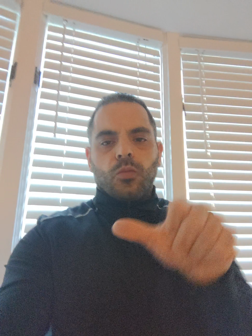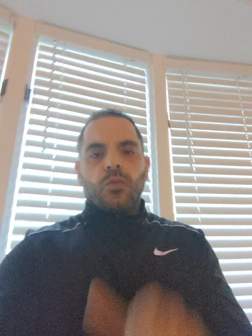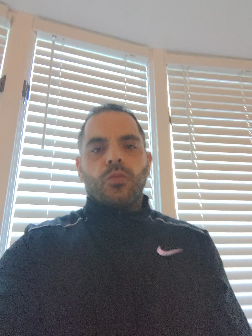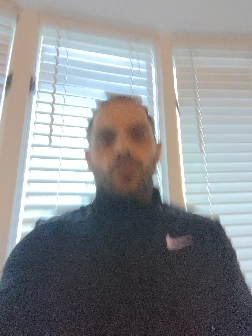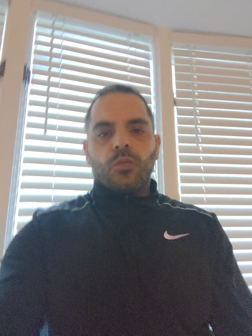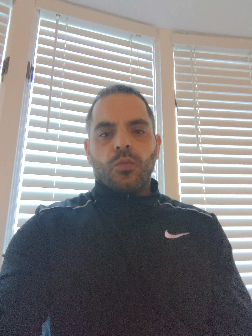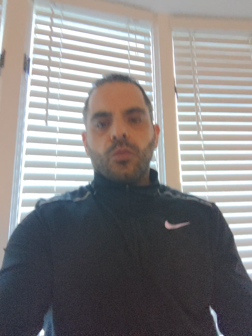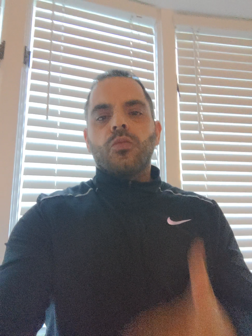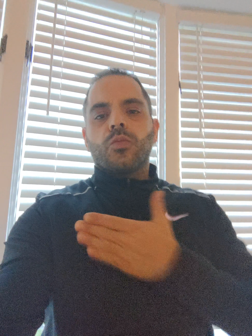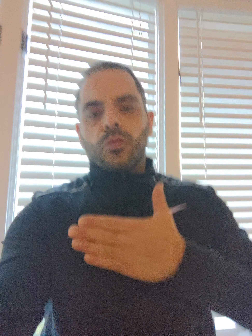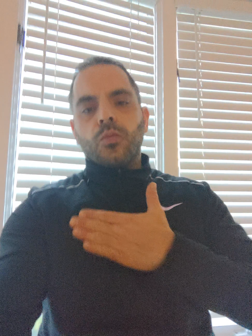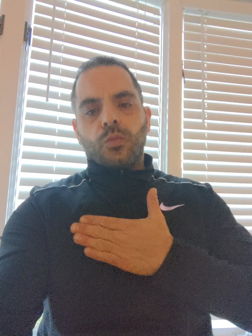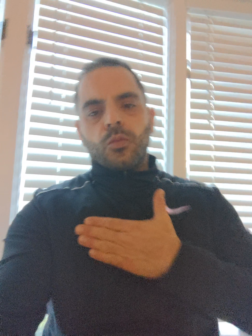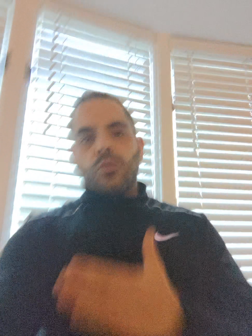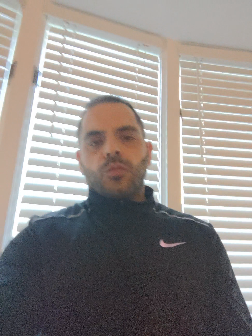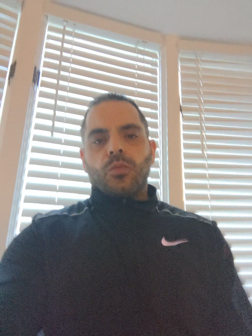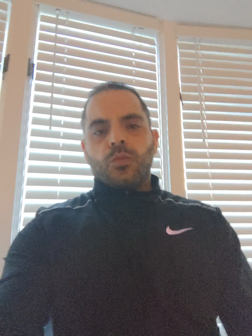my